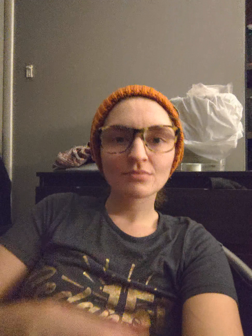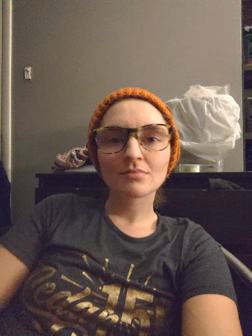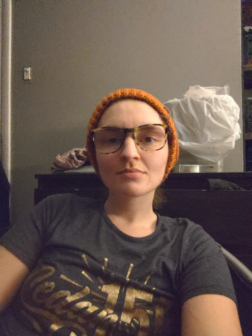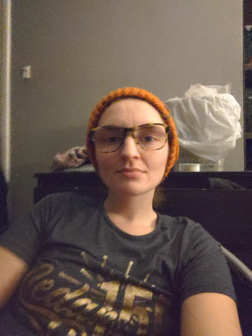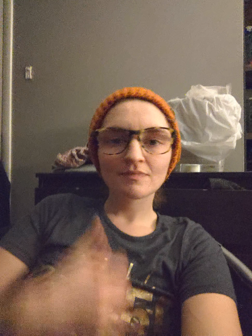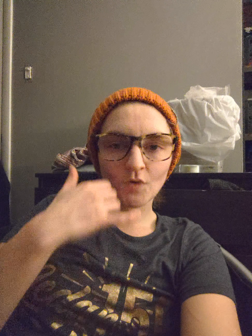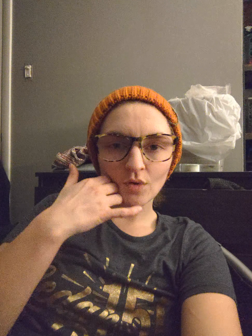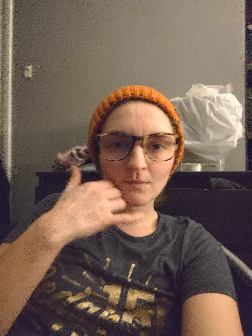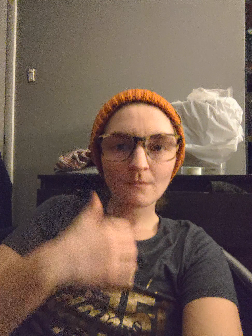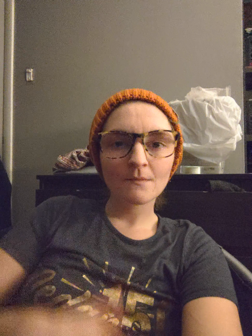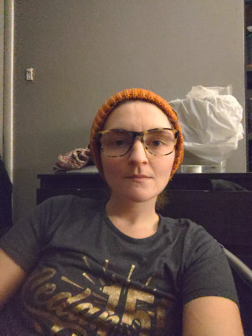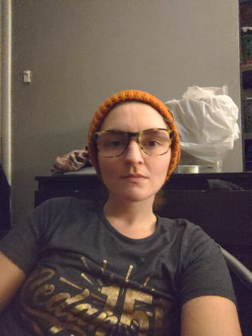call on the phone